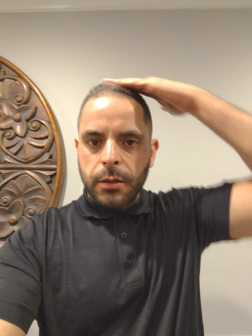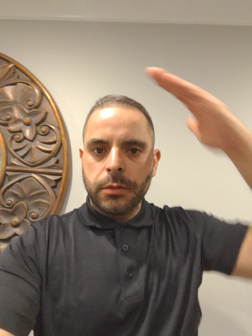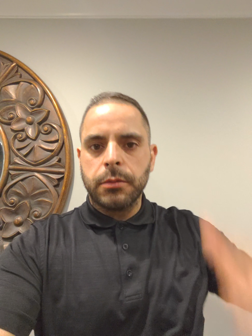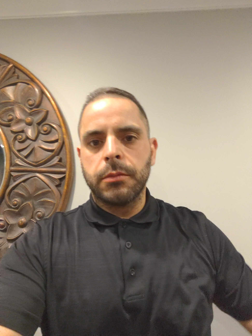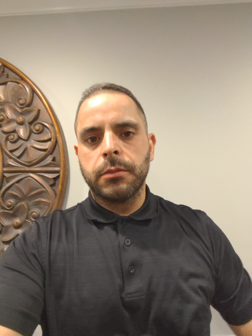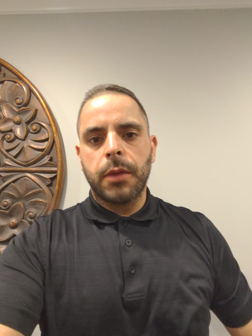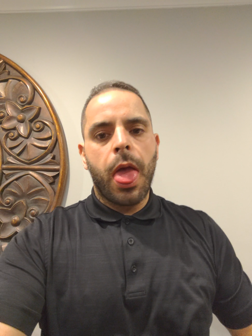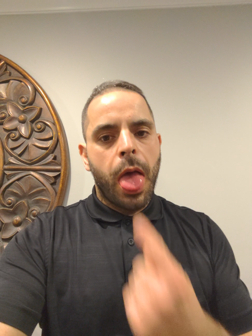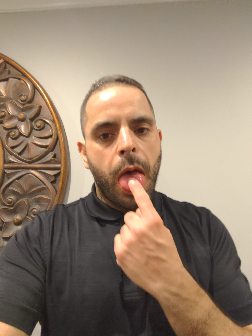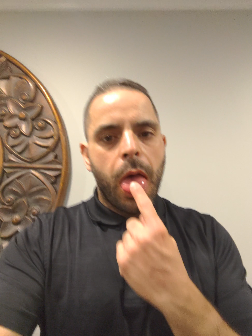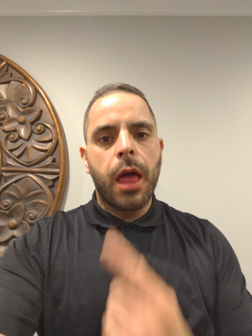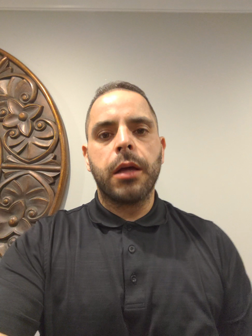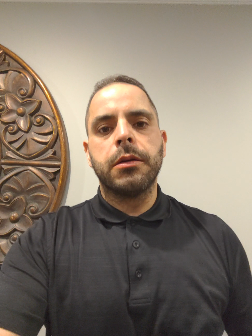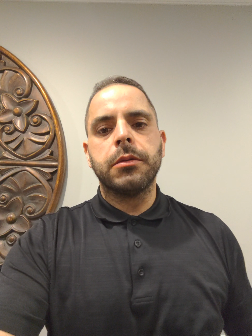tongue